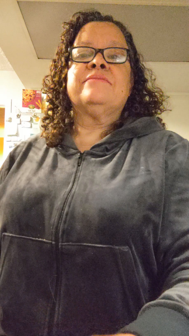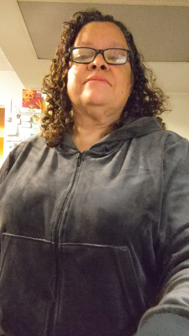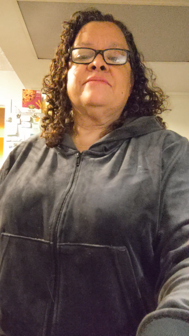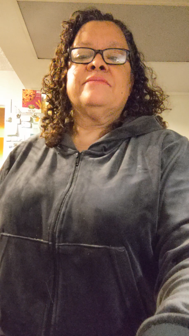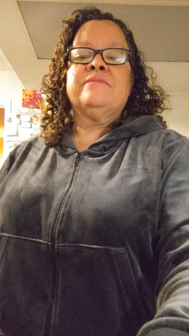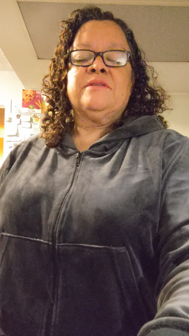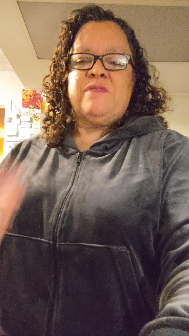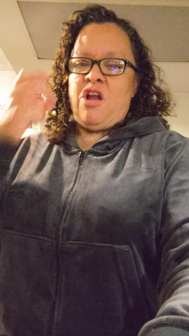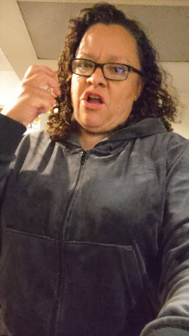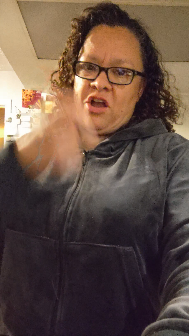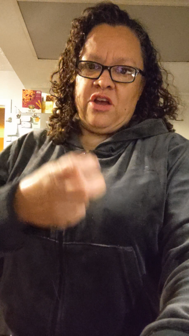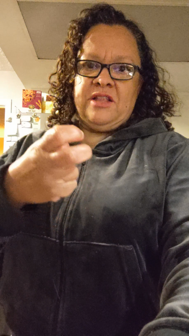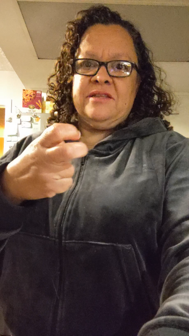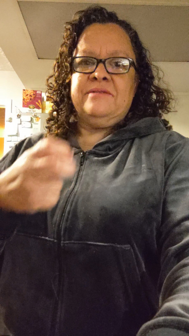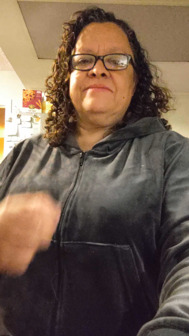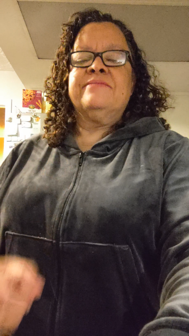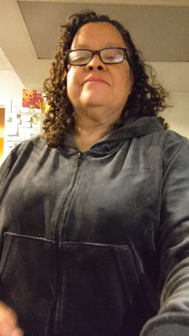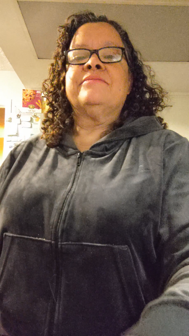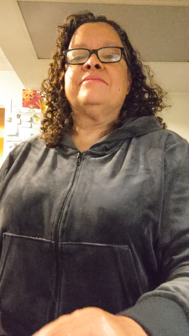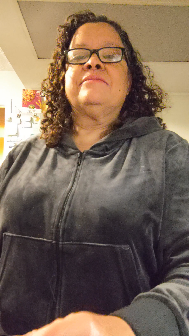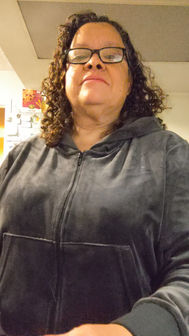hard